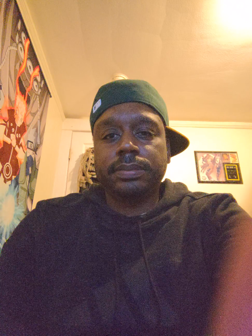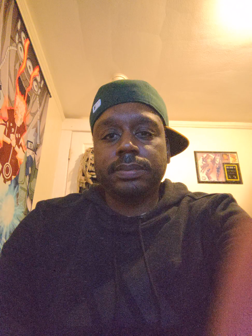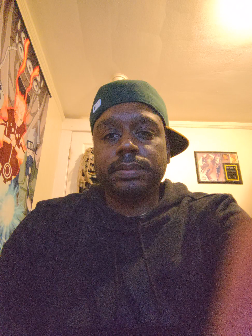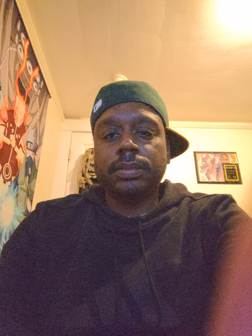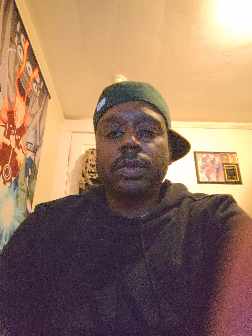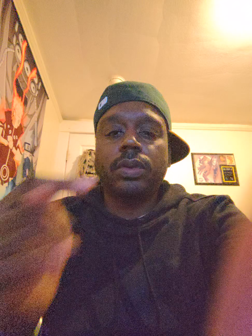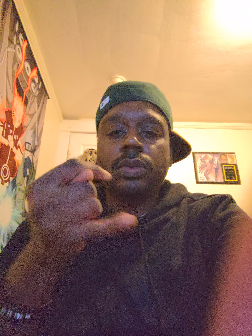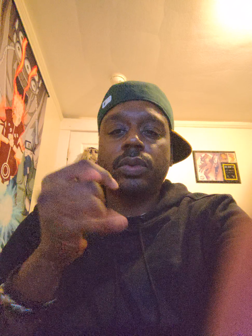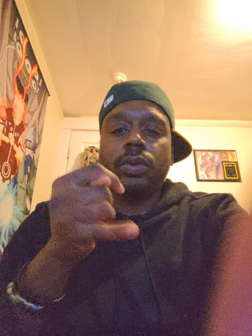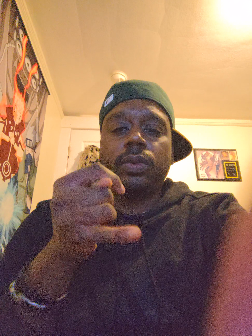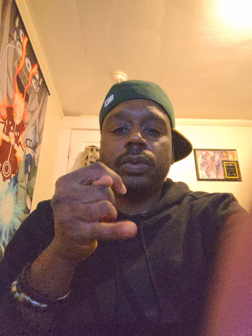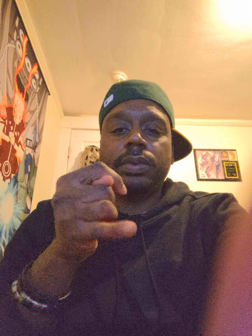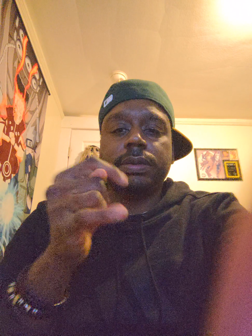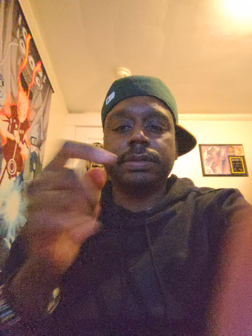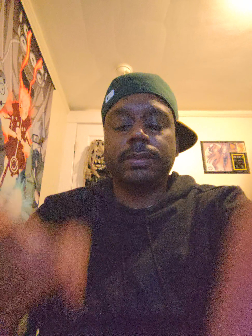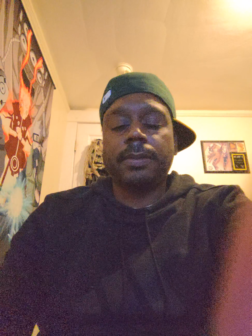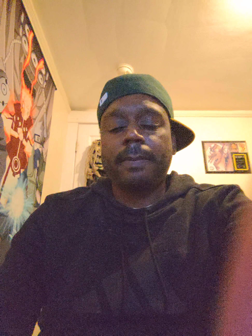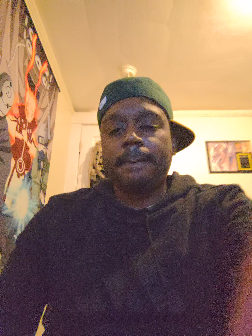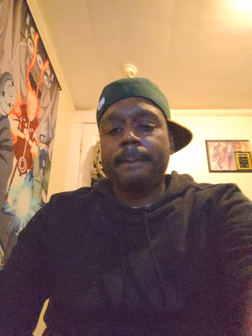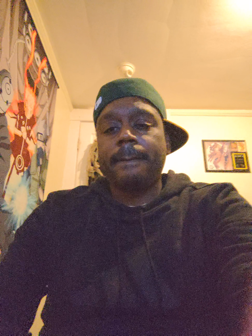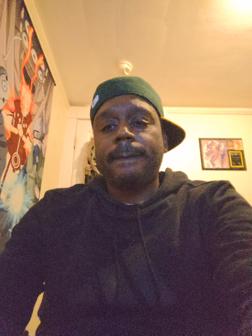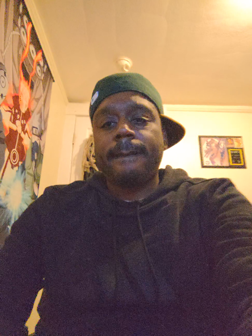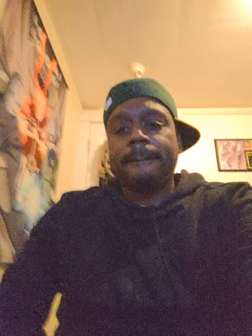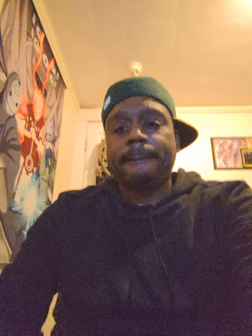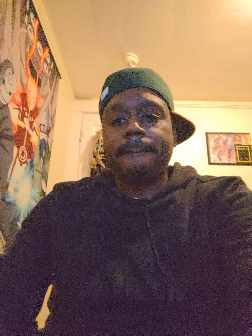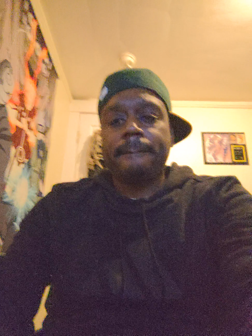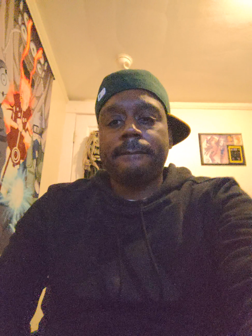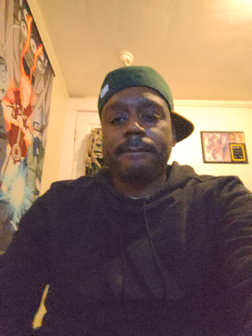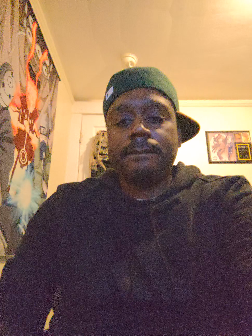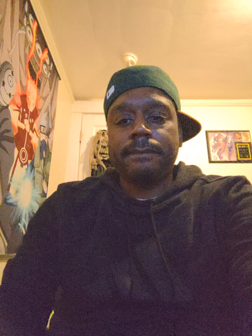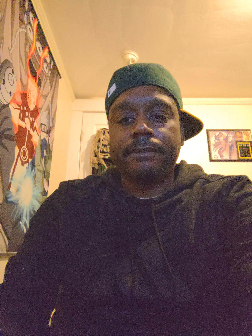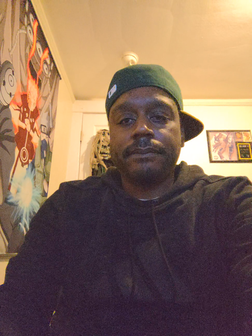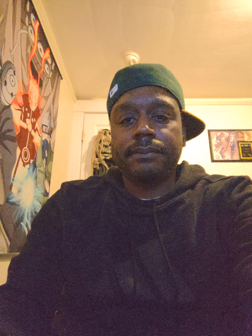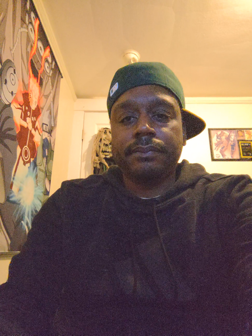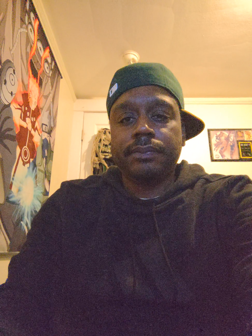toy